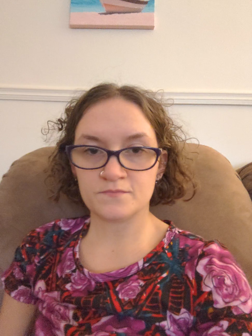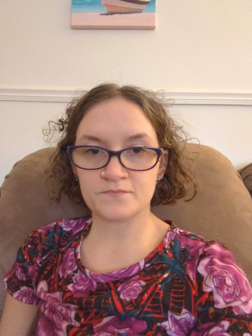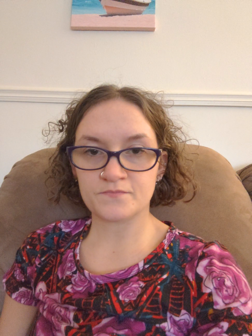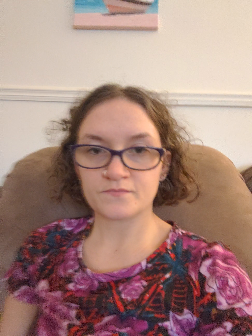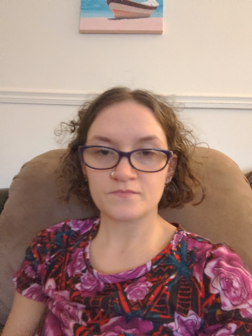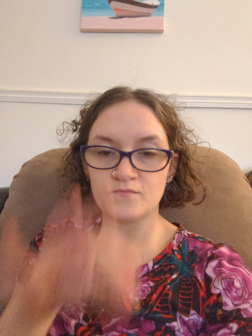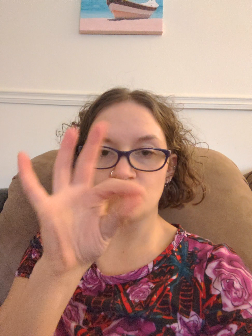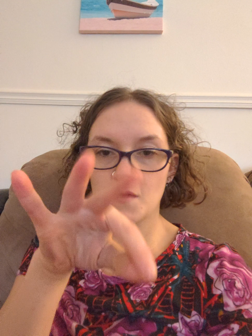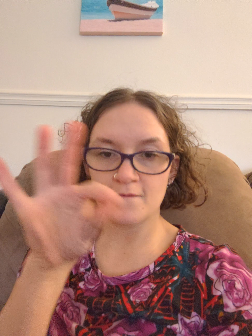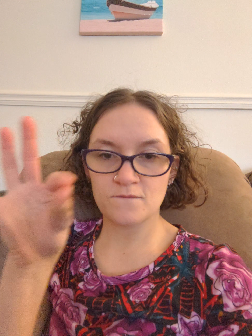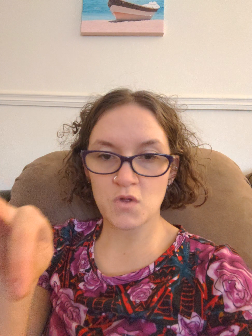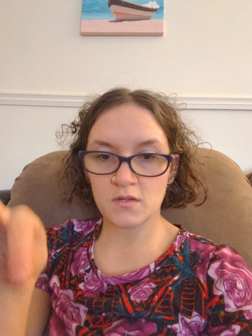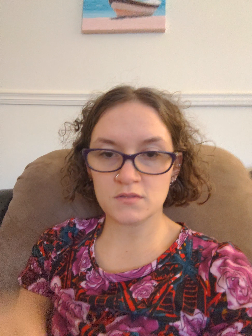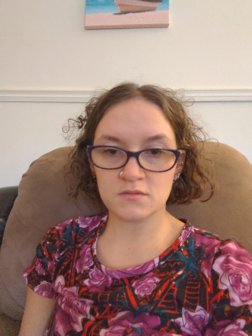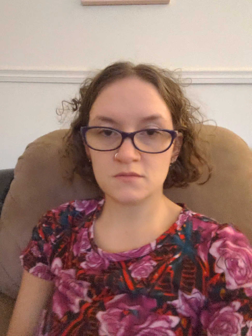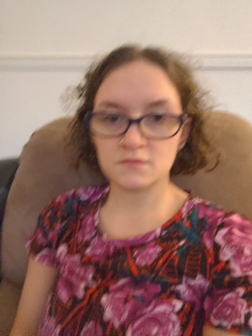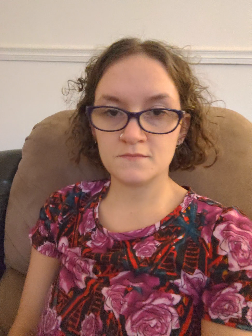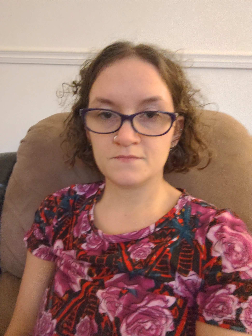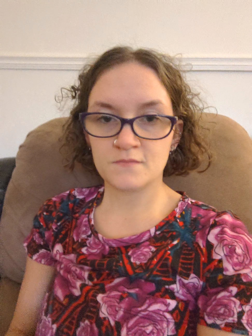french fries